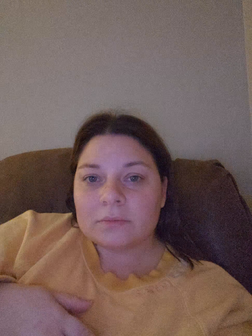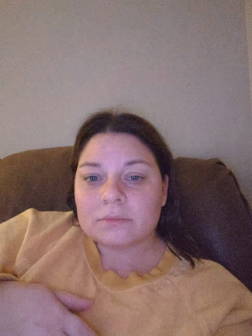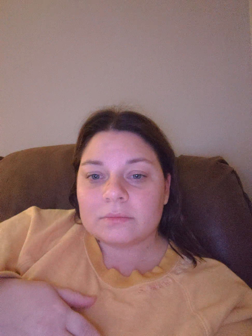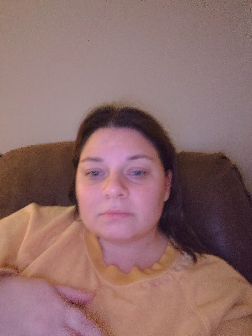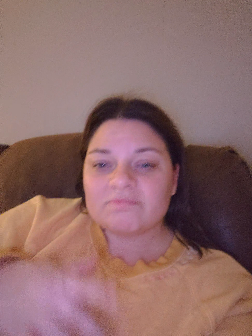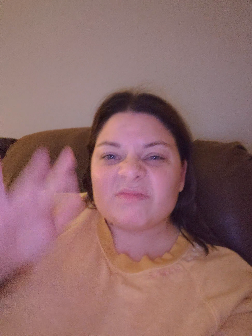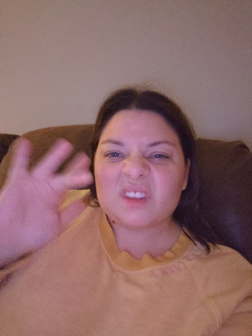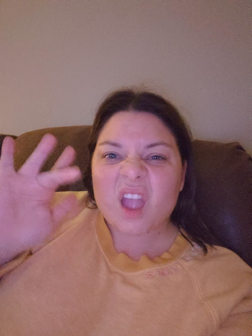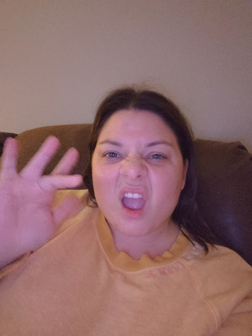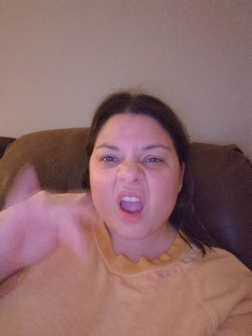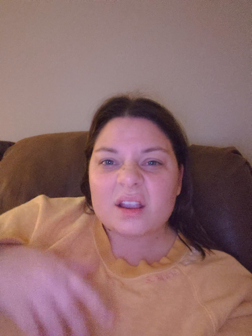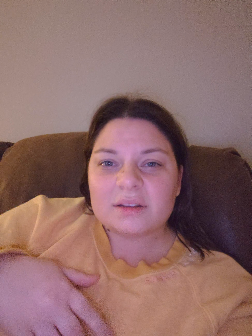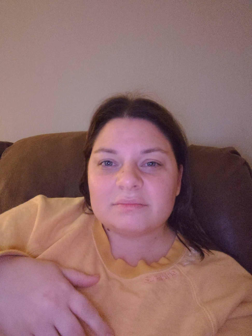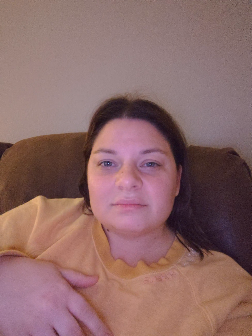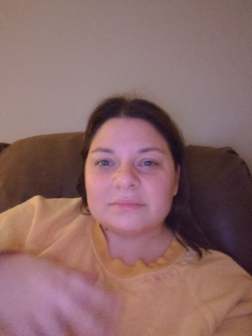yucky